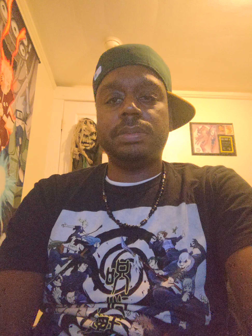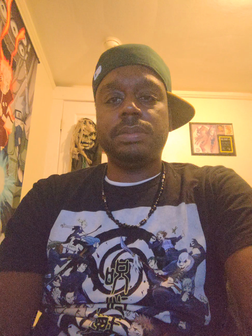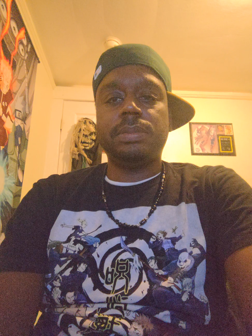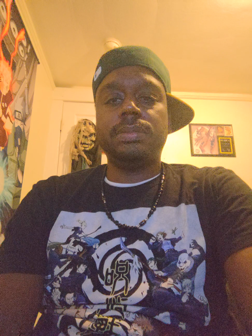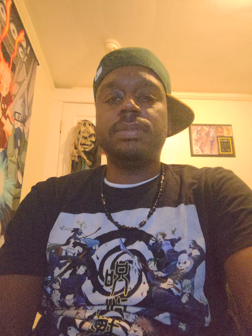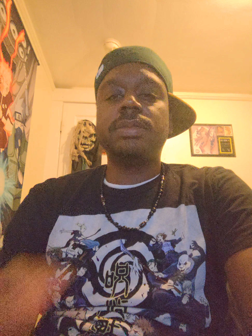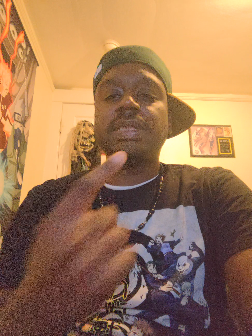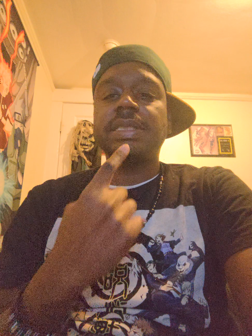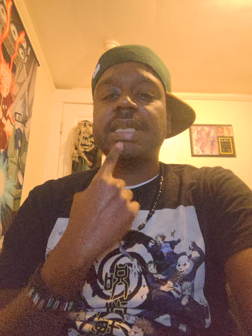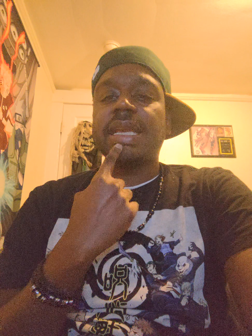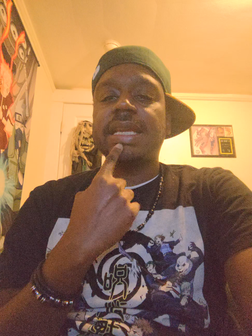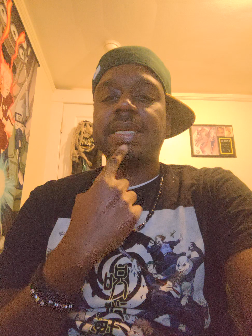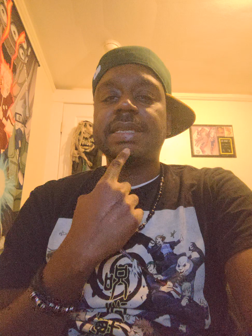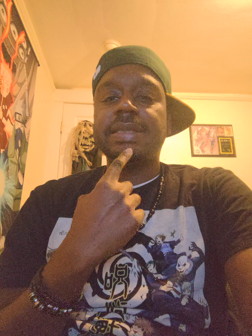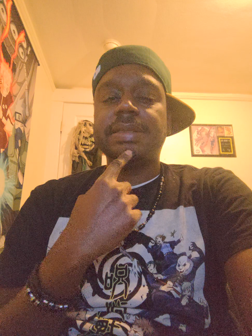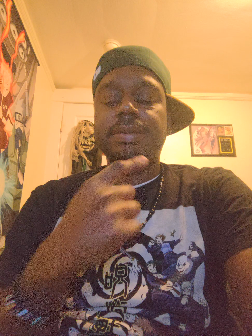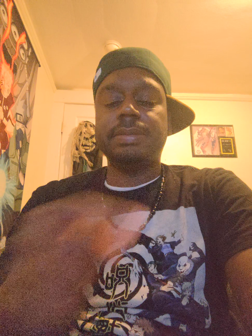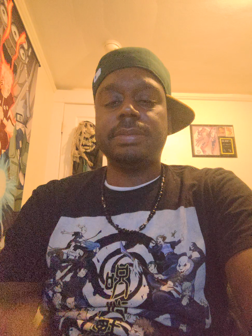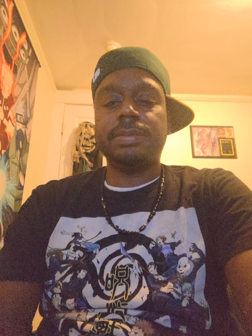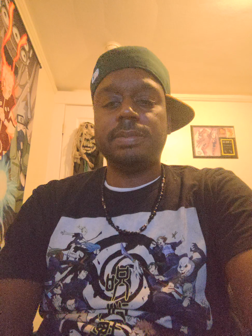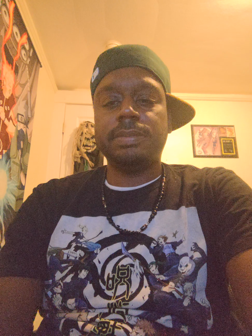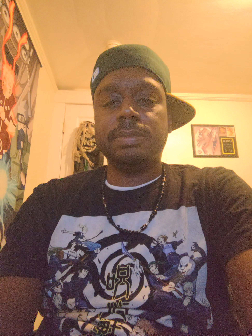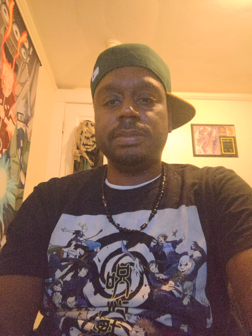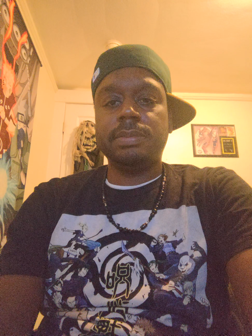say